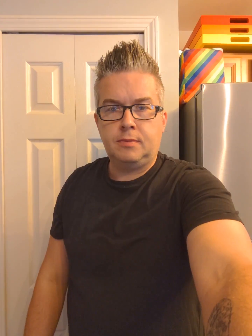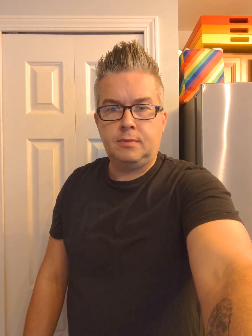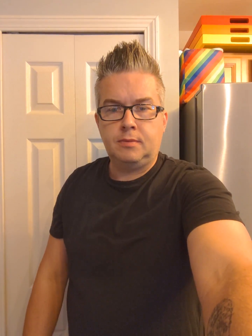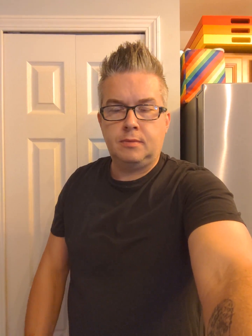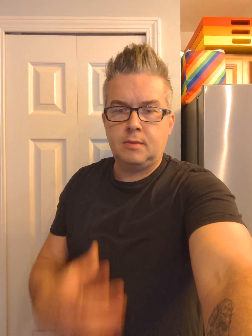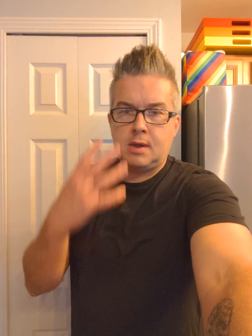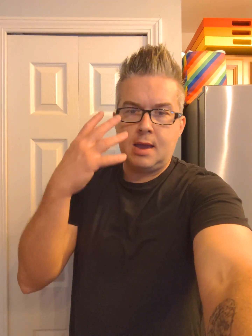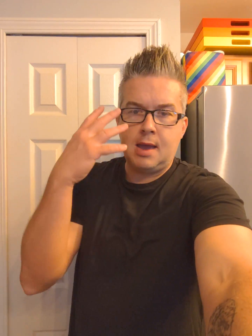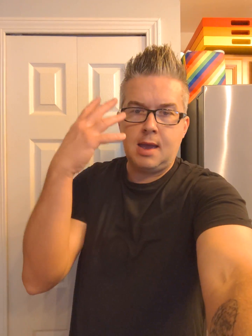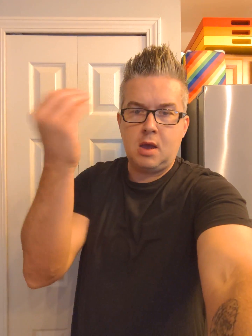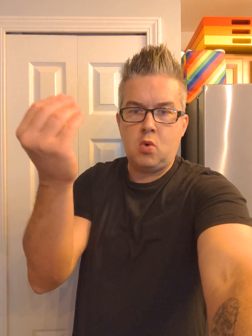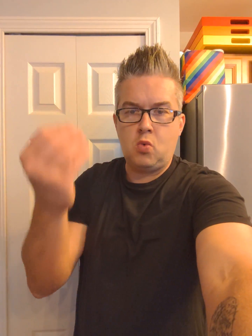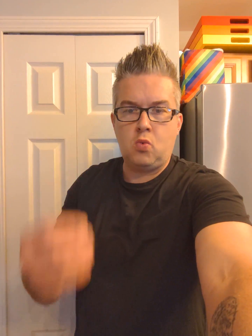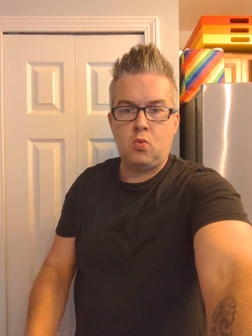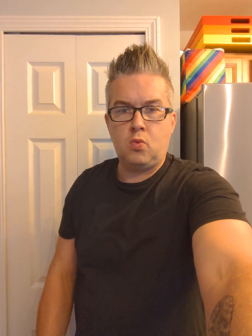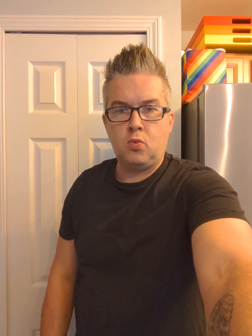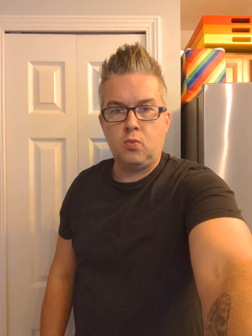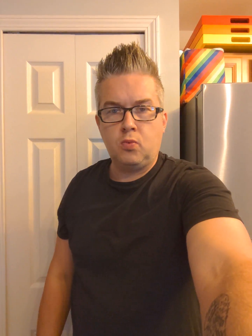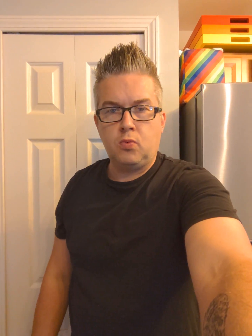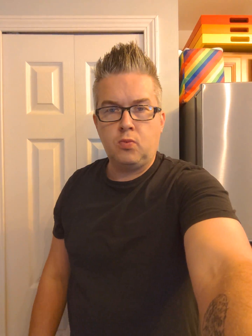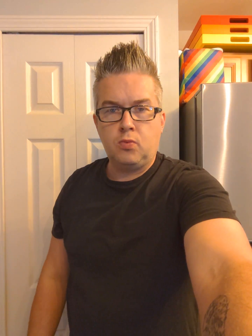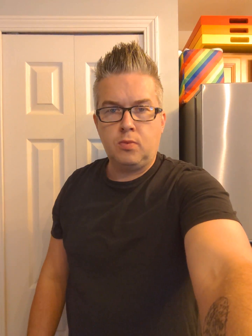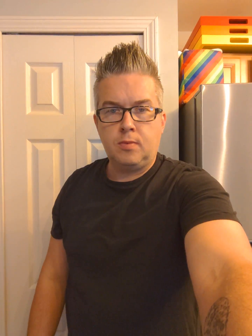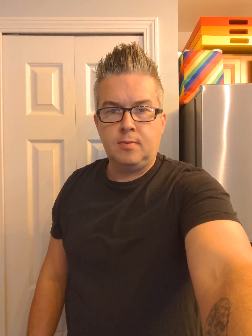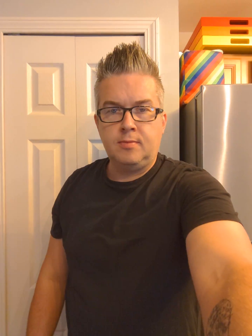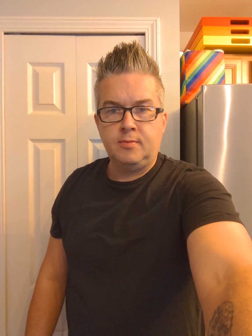going to